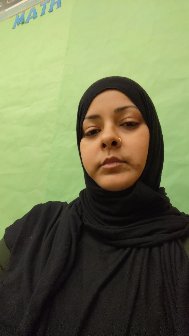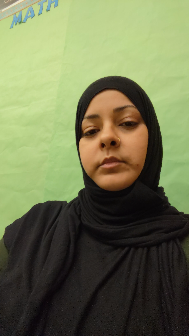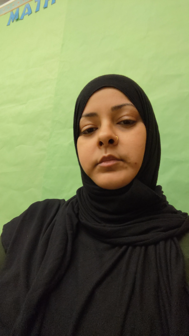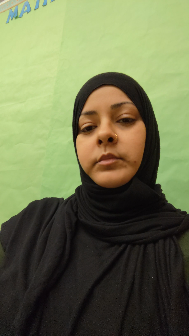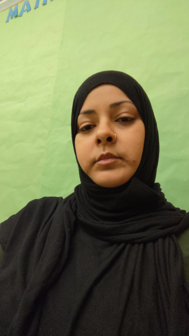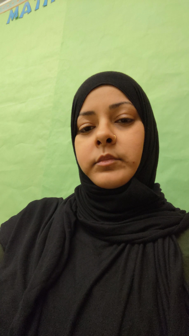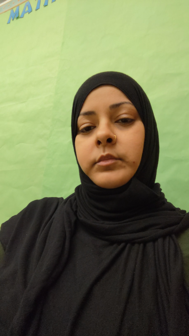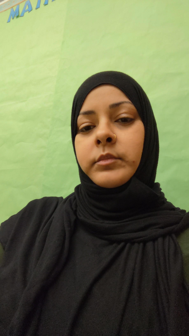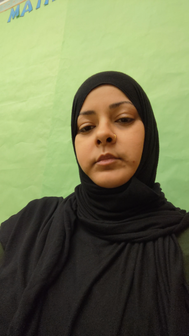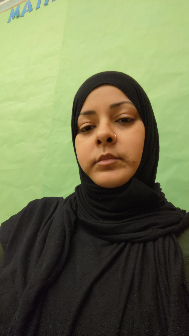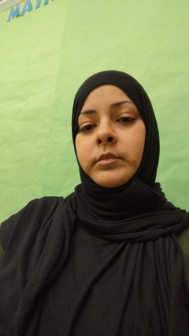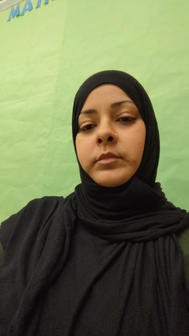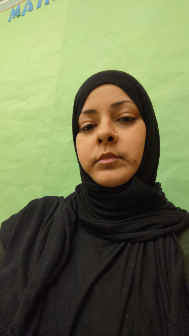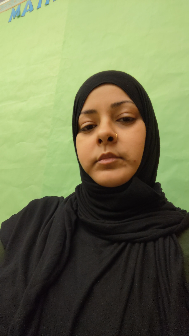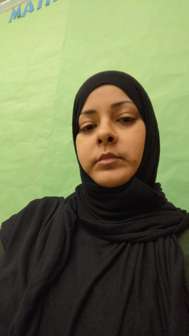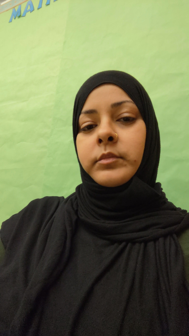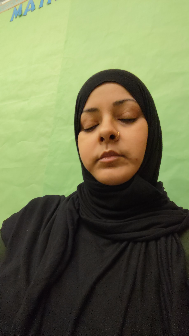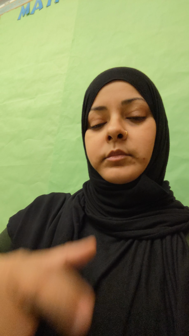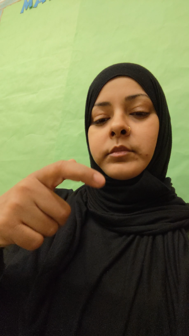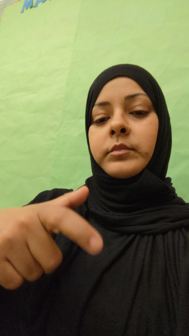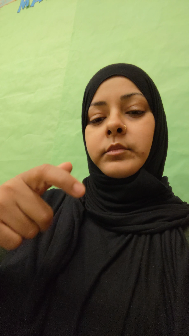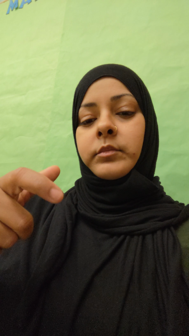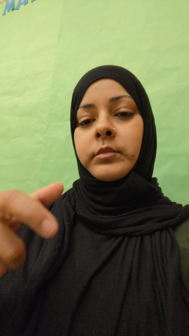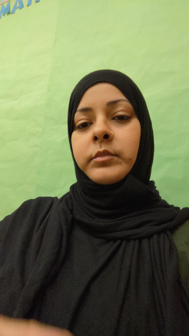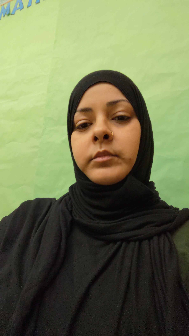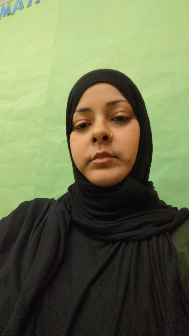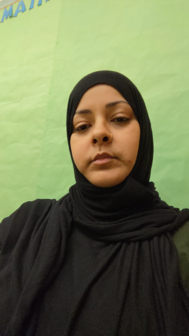plate